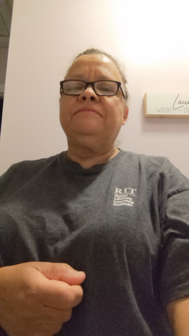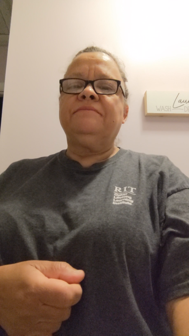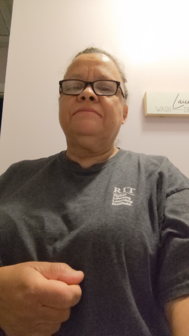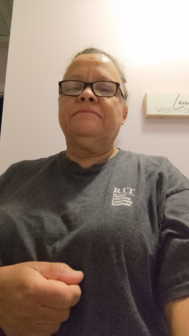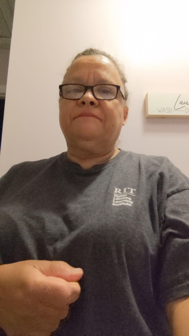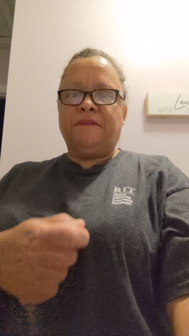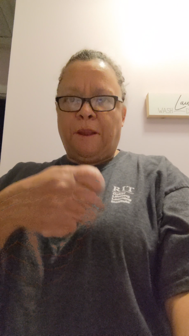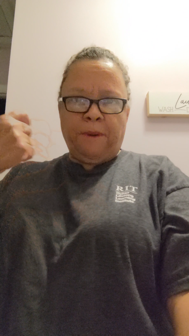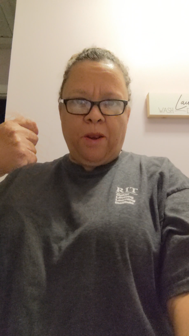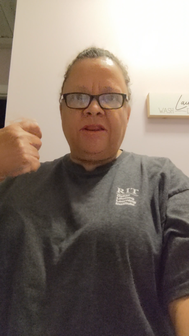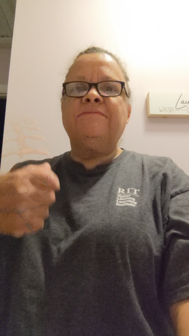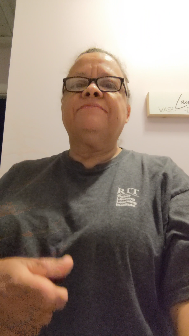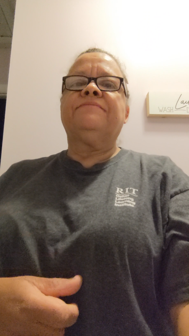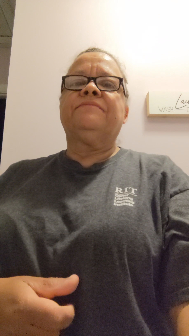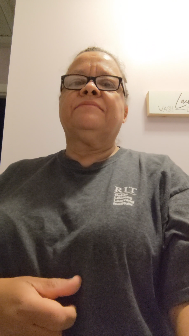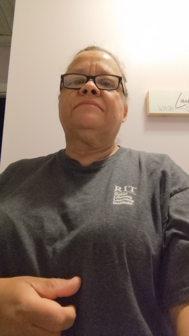pull